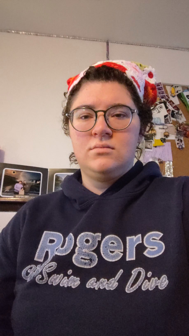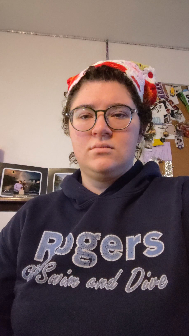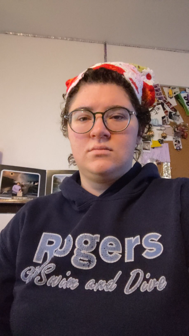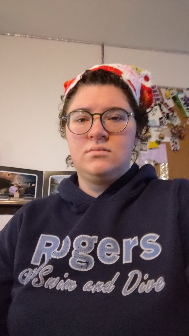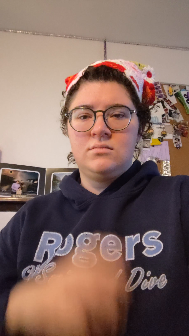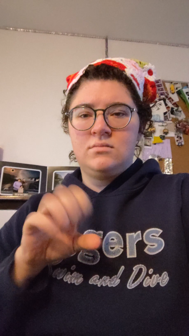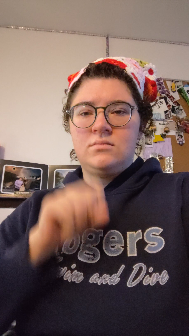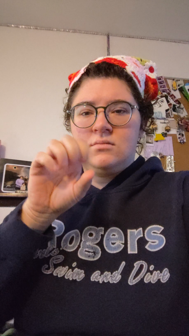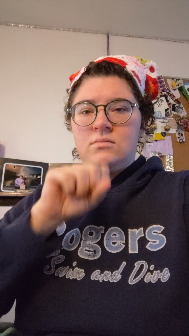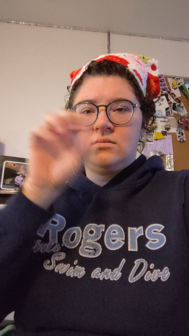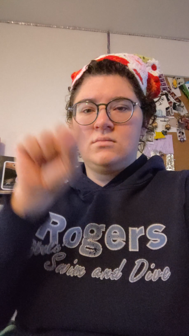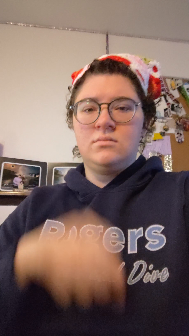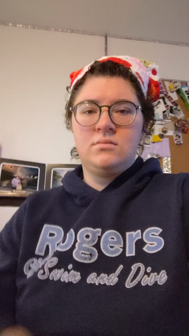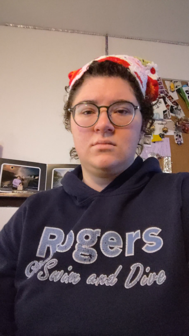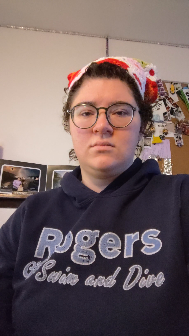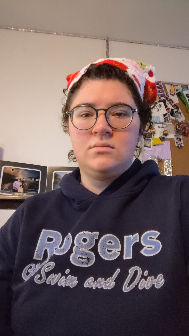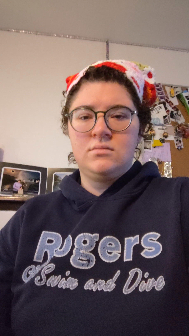ladder